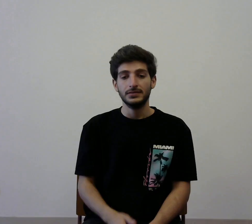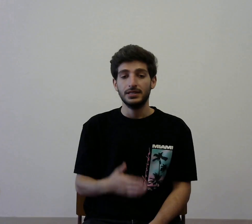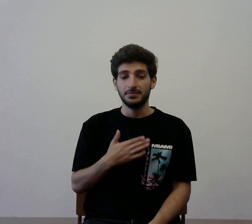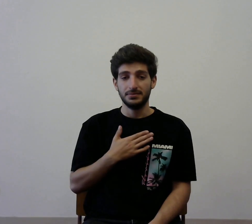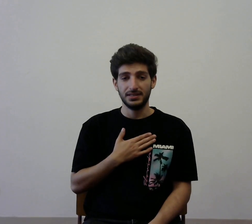mən